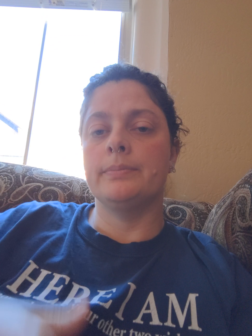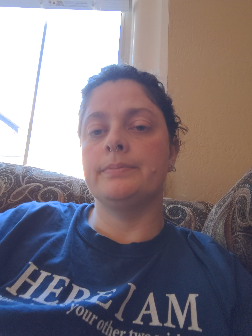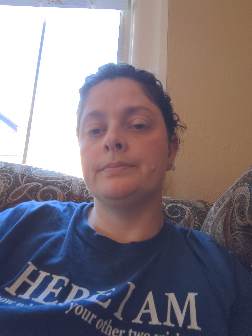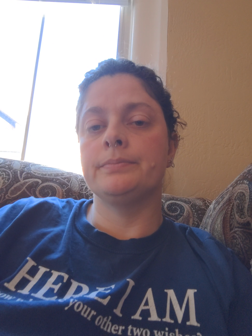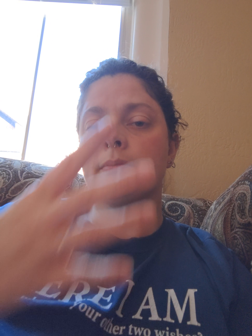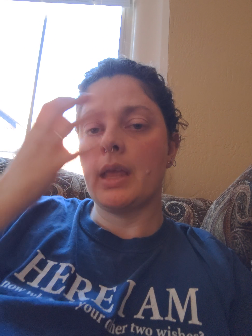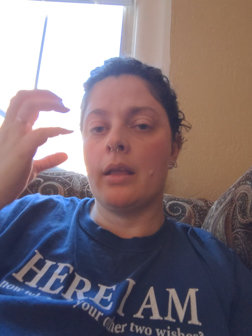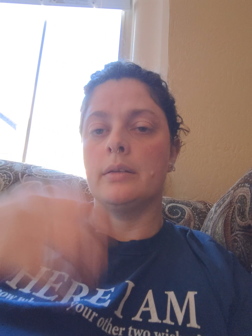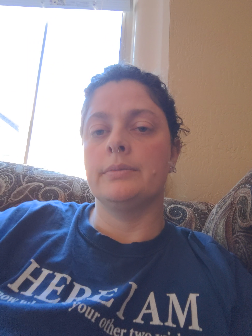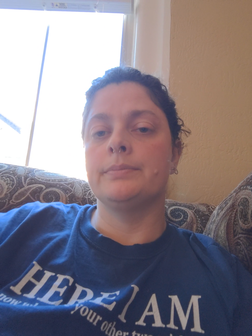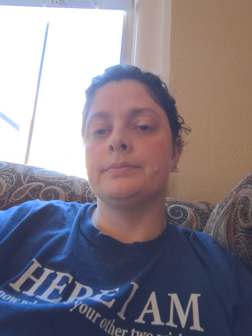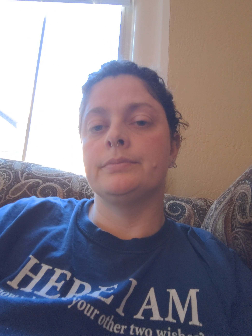mad